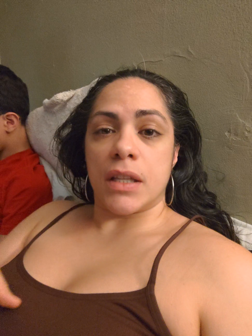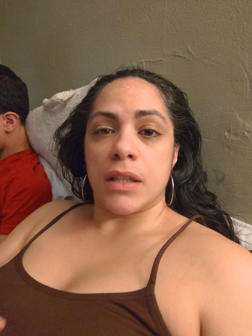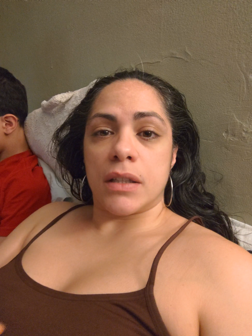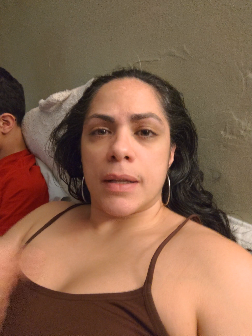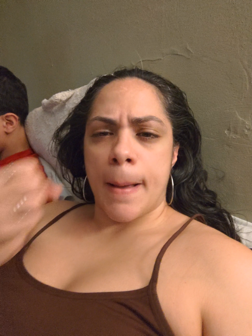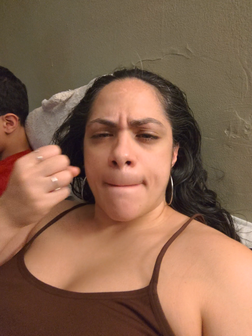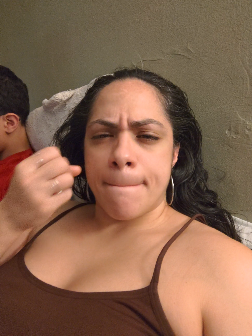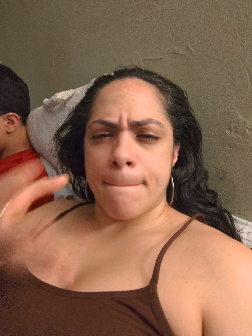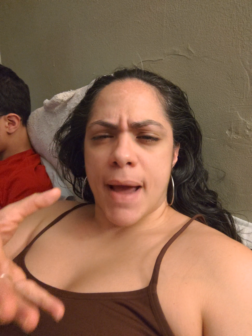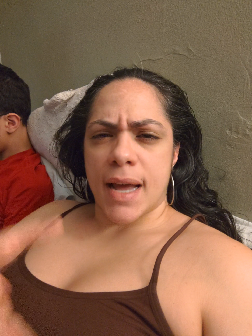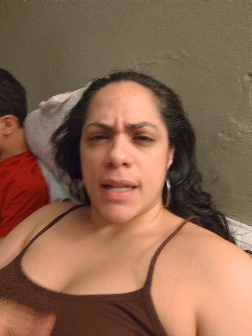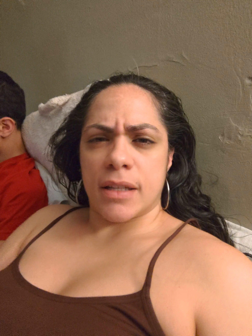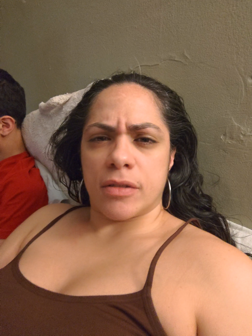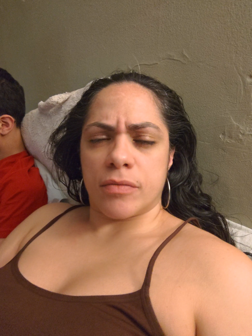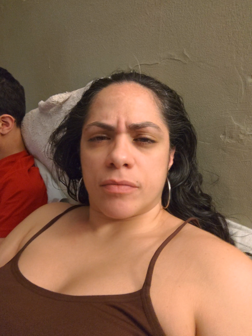many